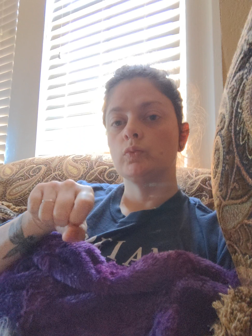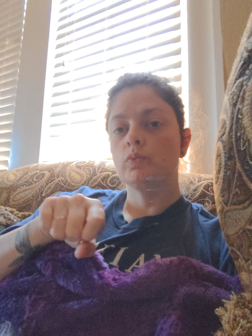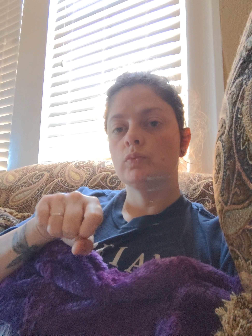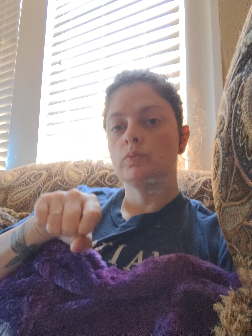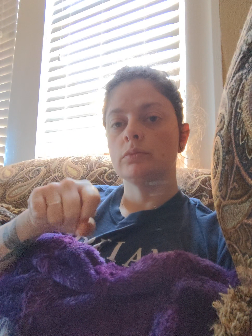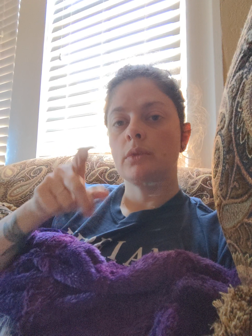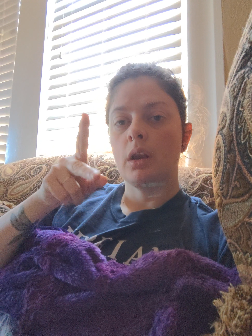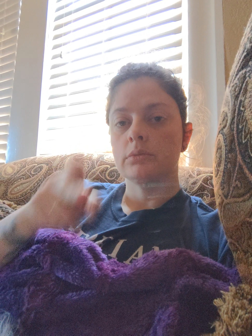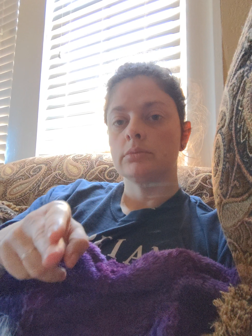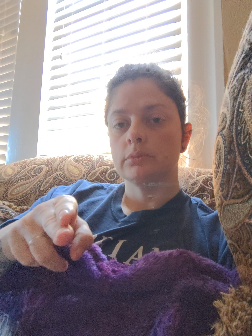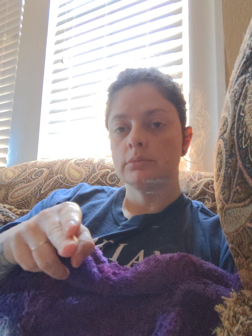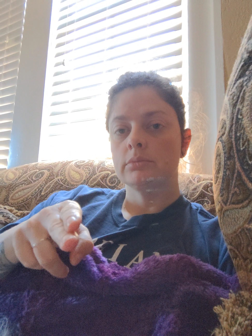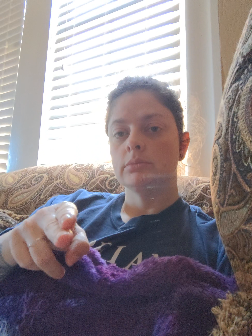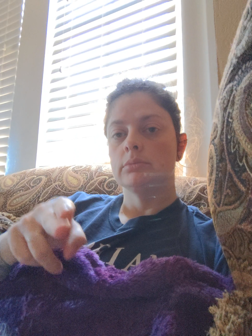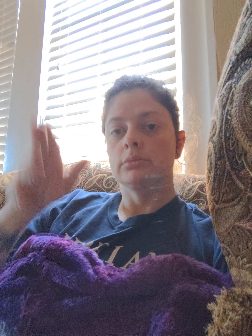cut